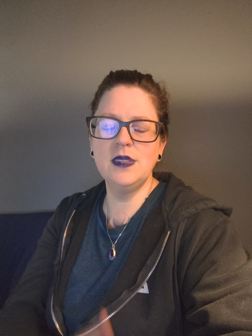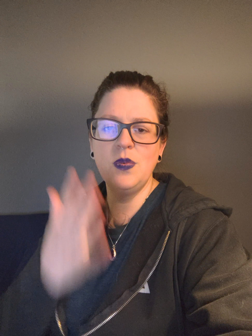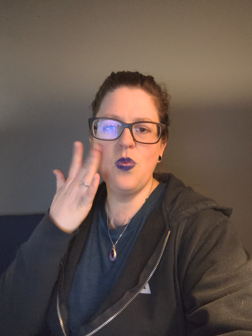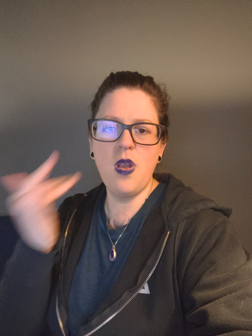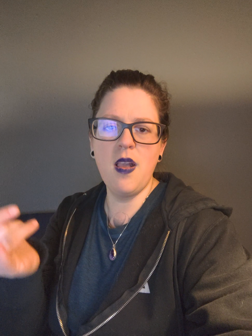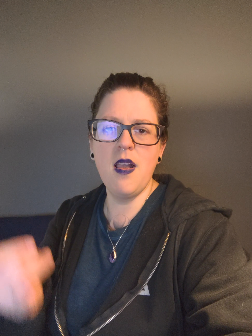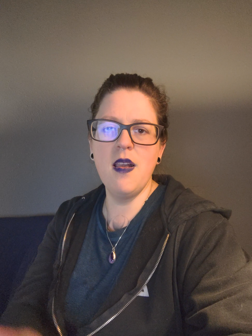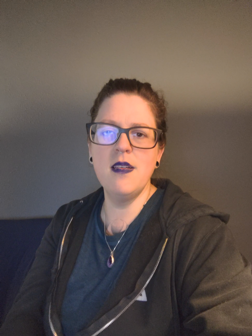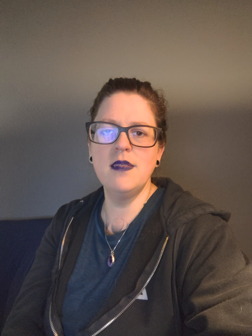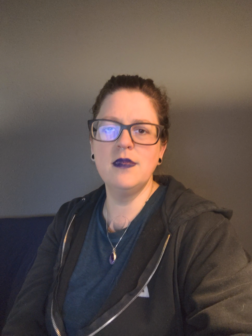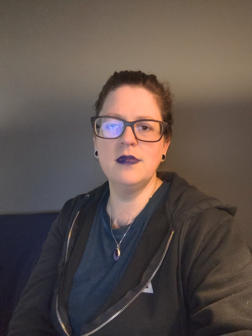why